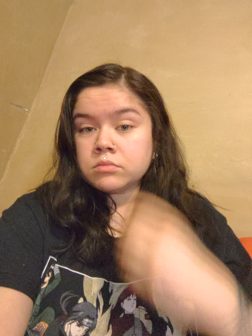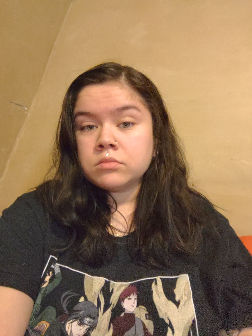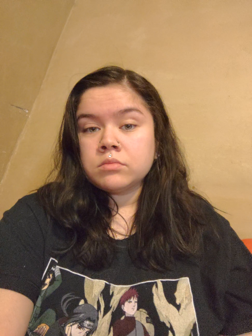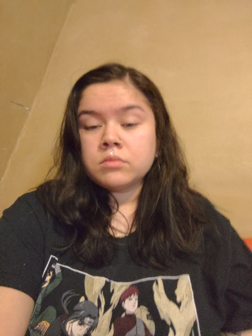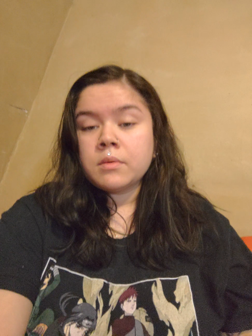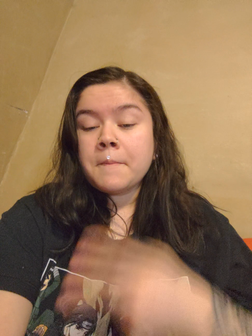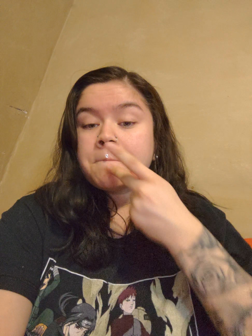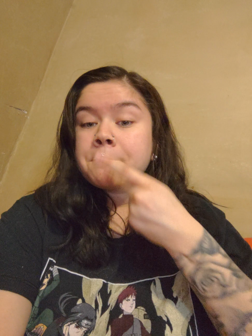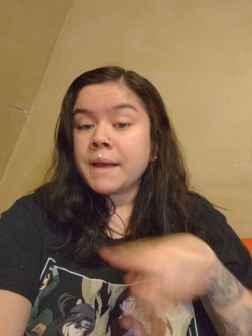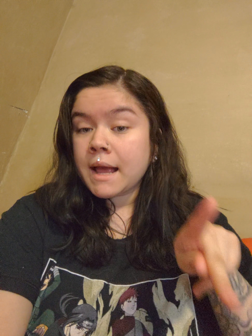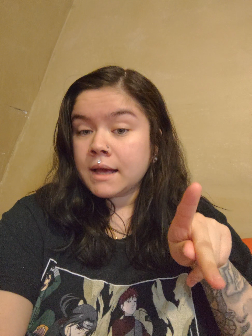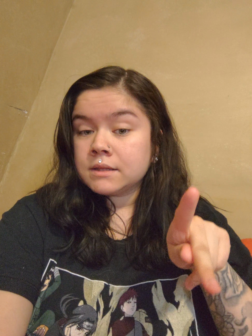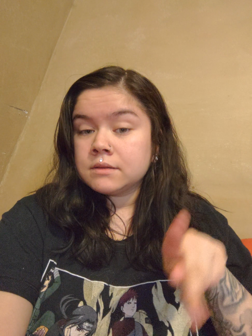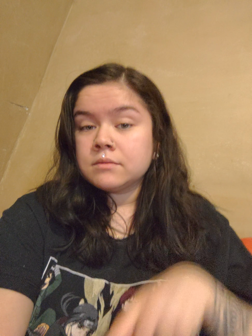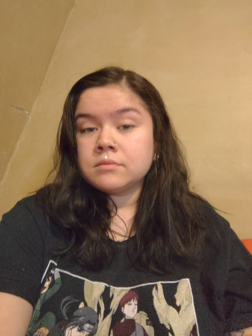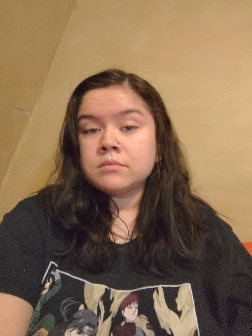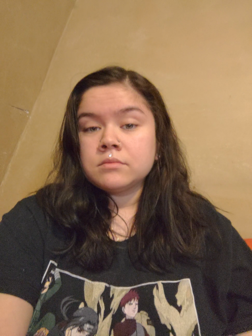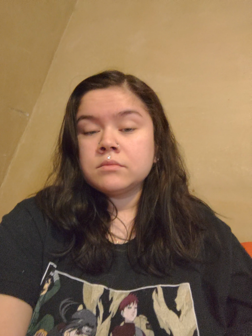pen